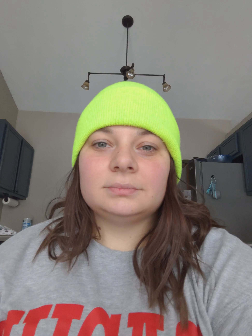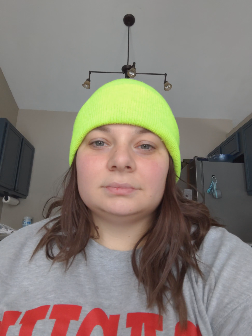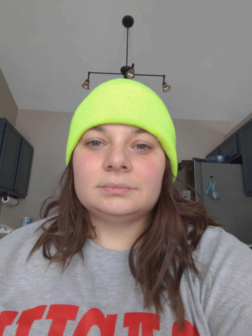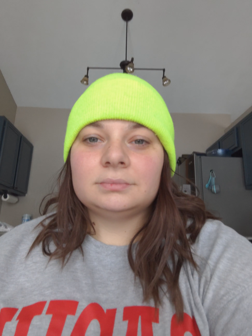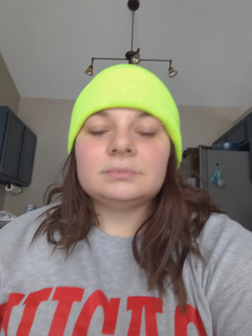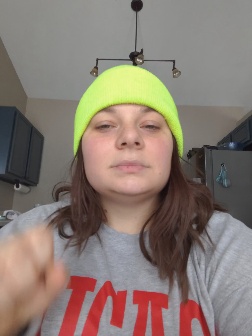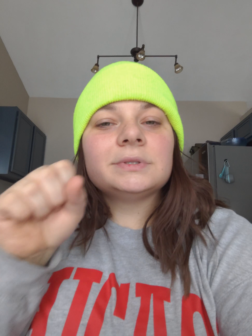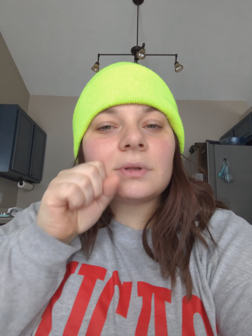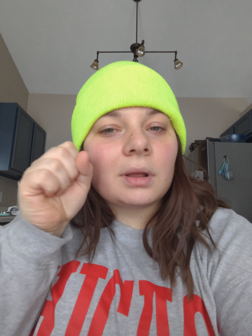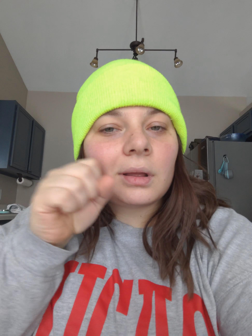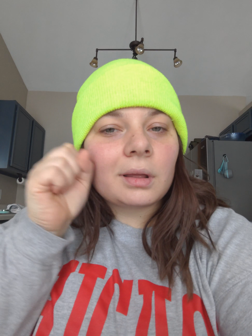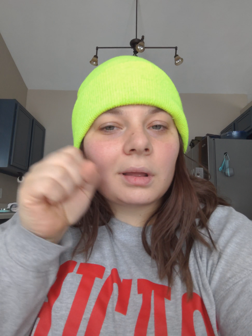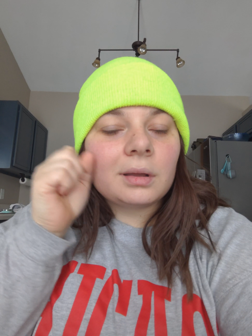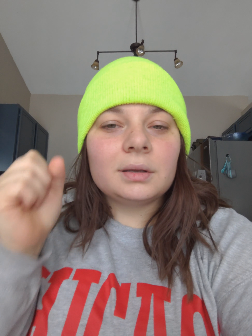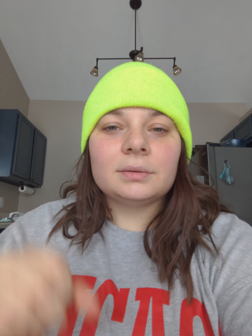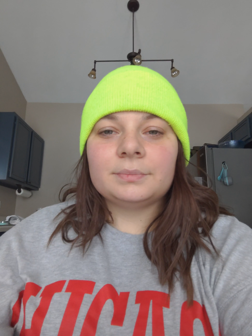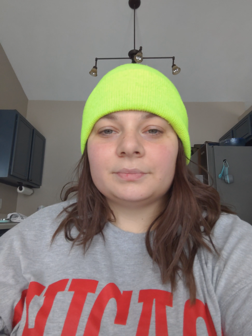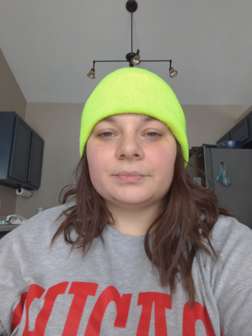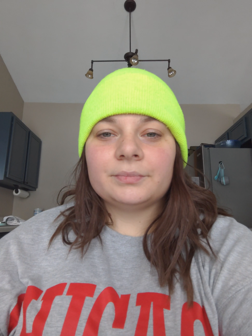snack